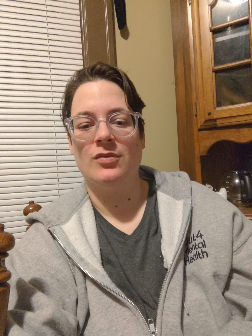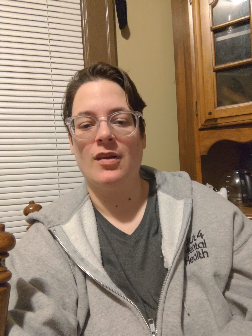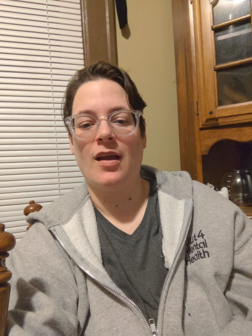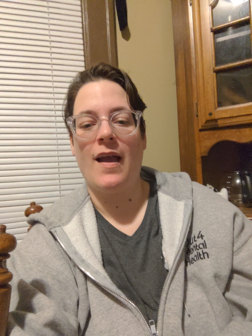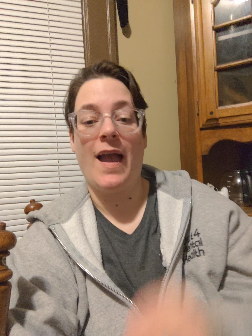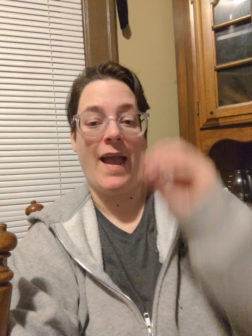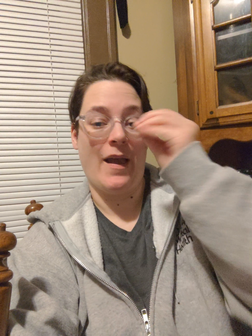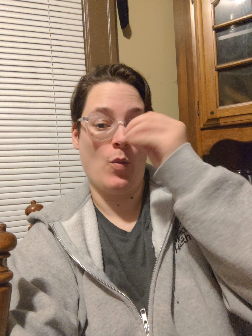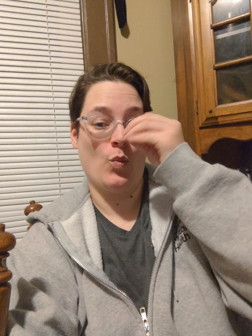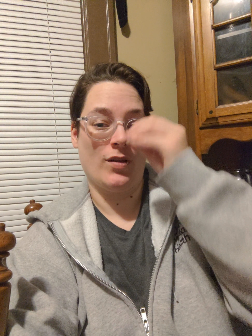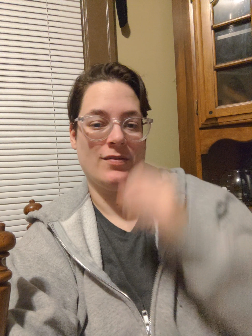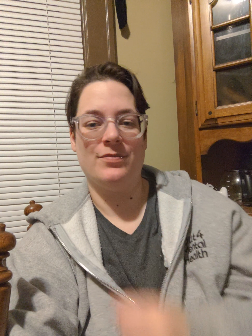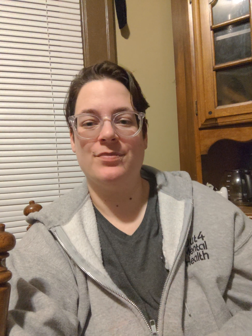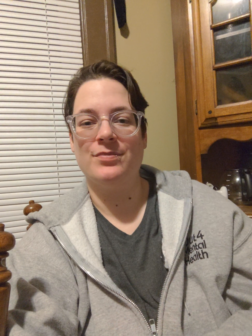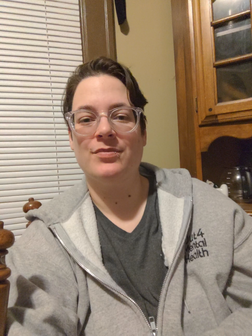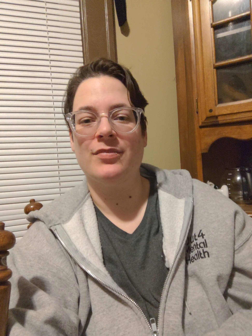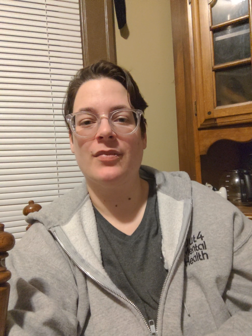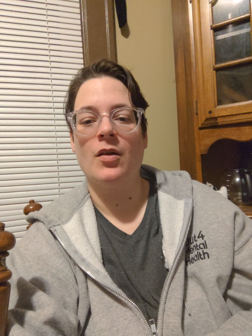owl